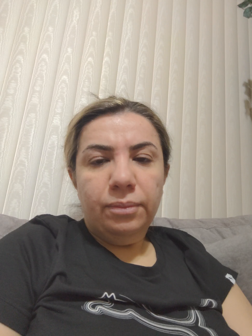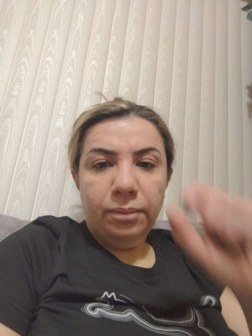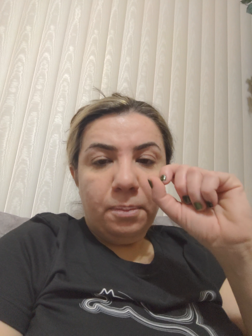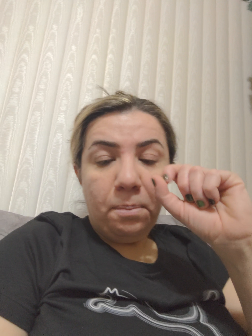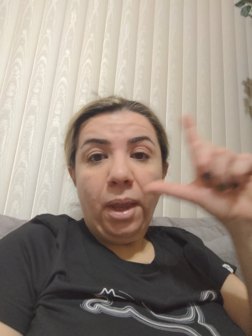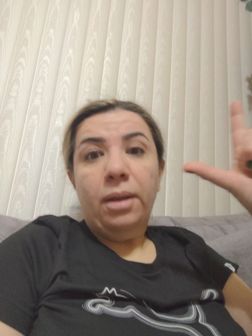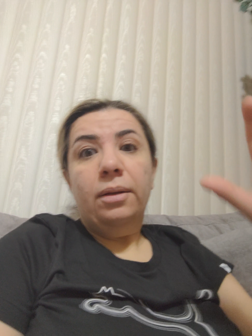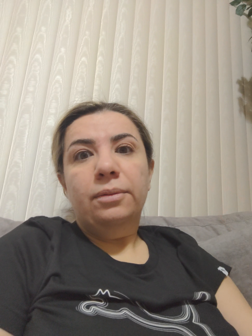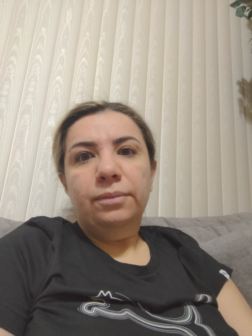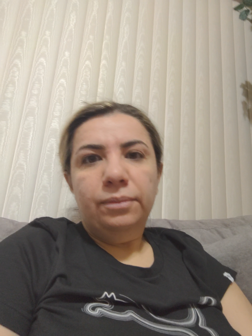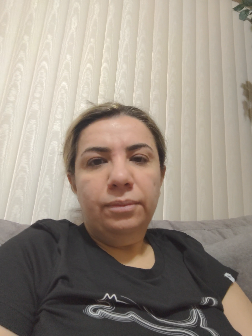awake